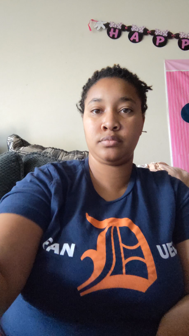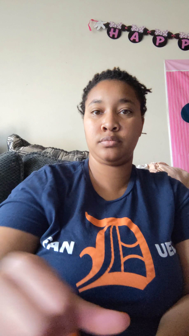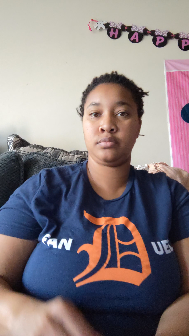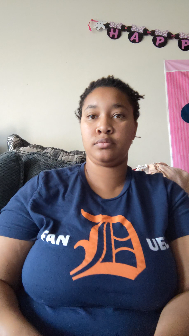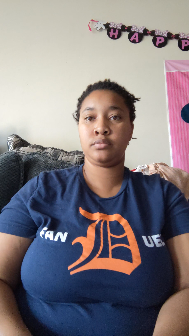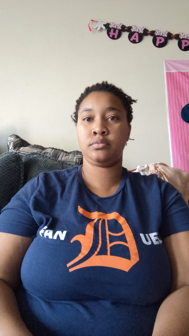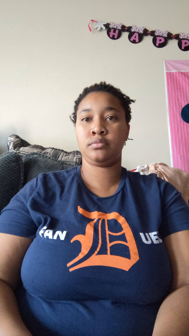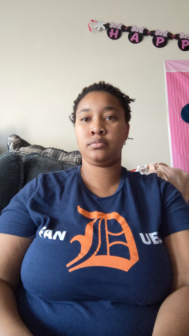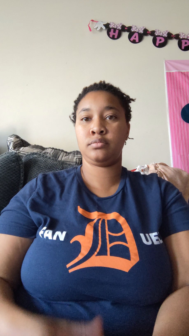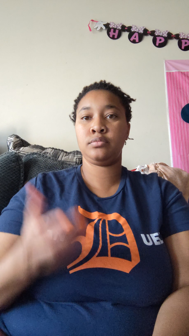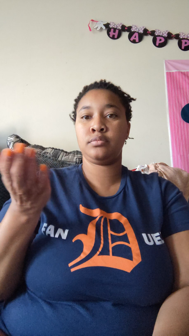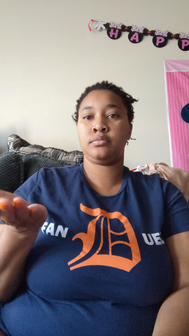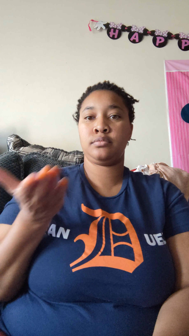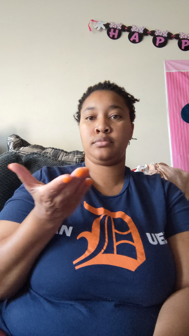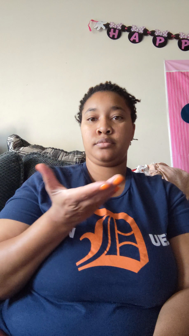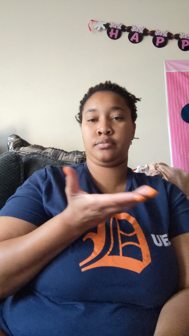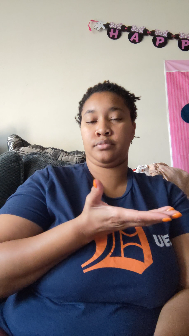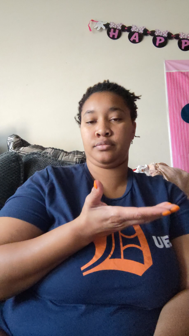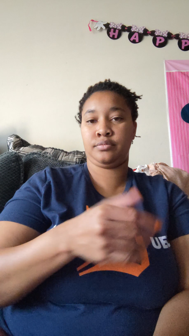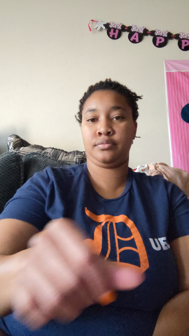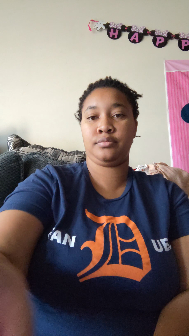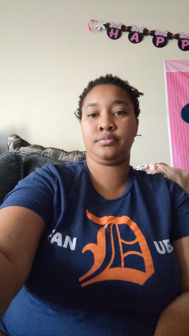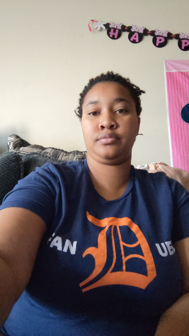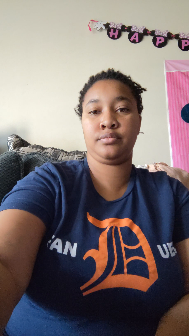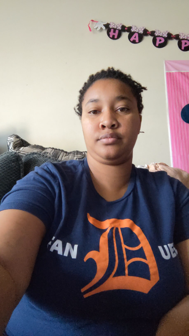carry